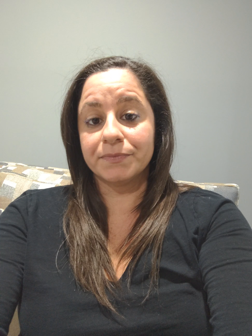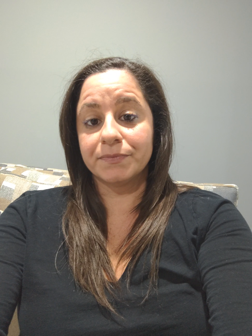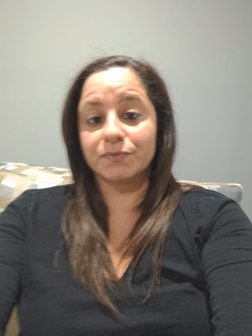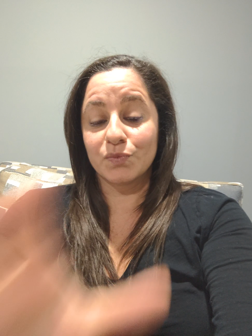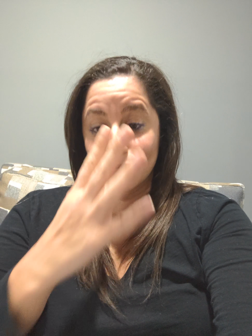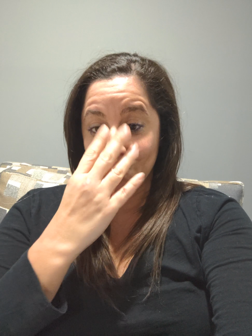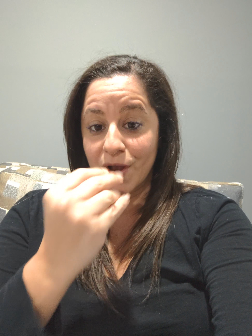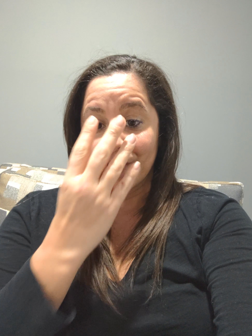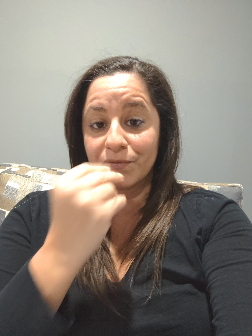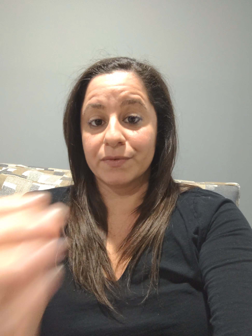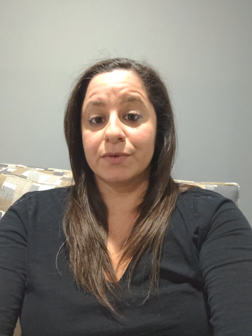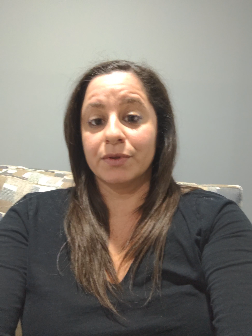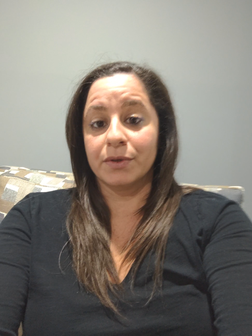wolf